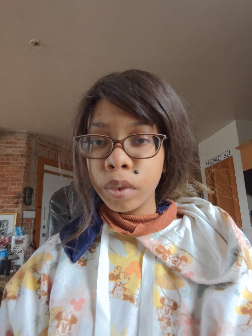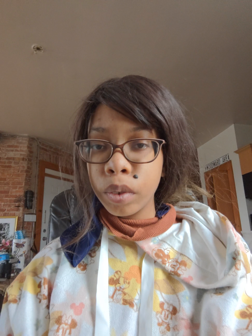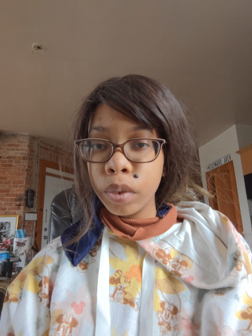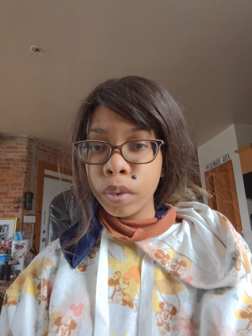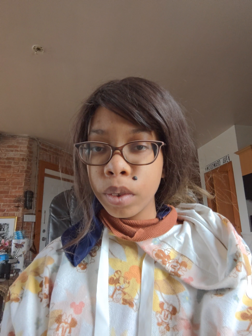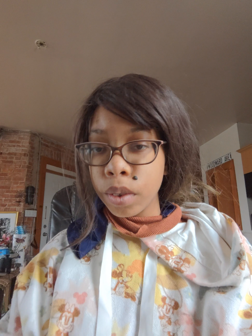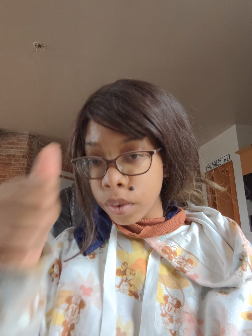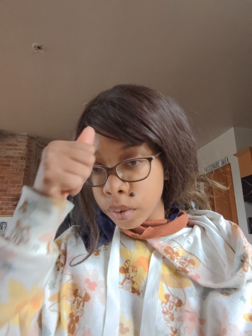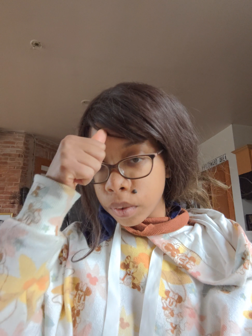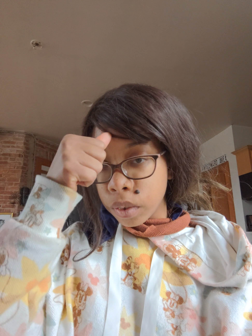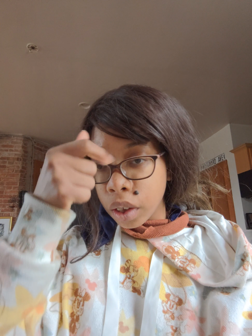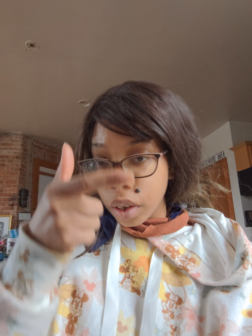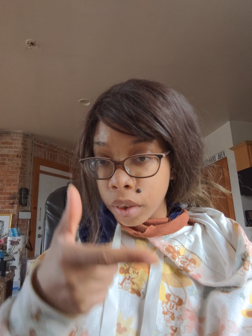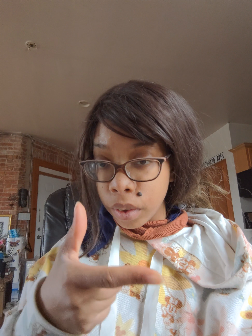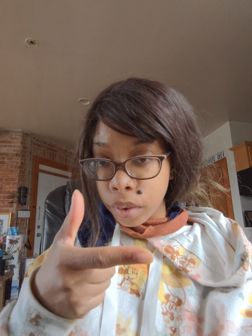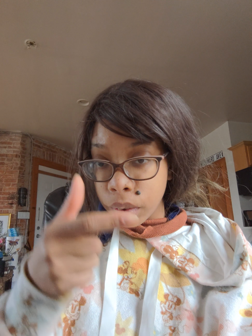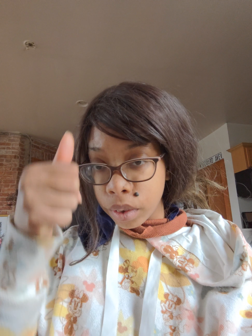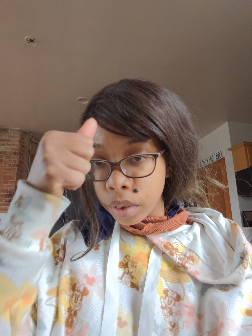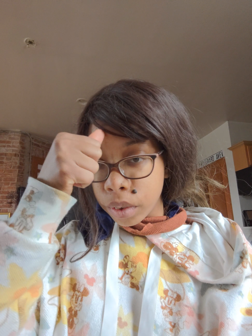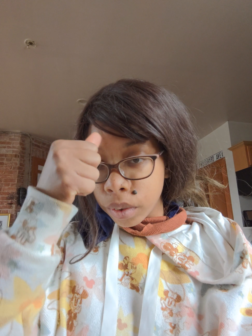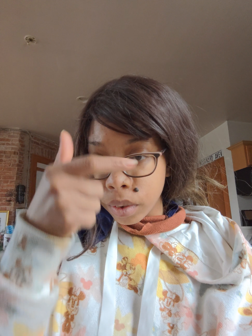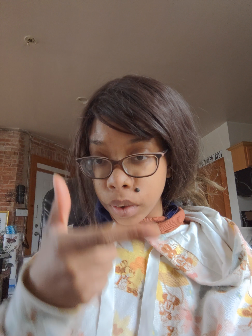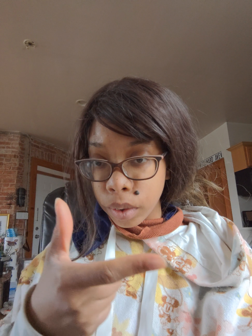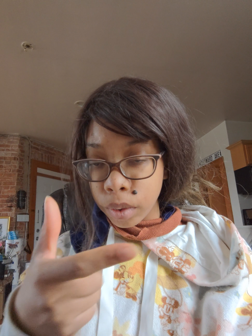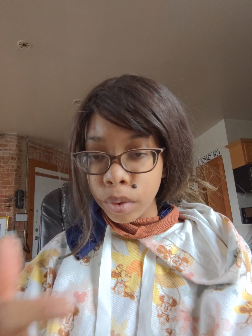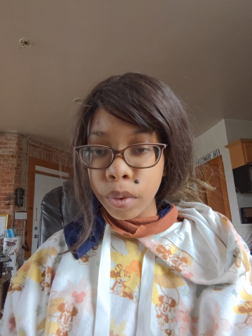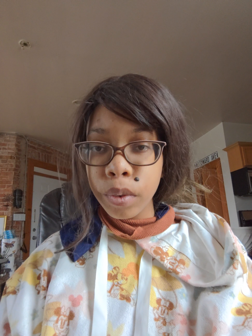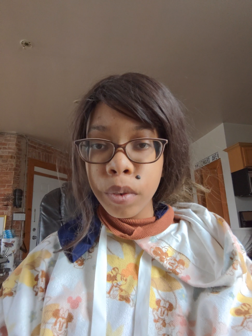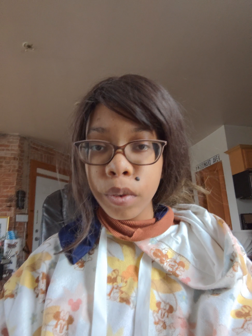brother